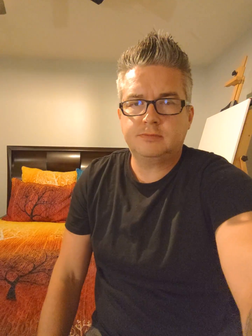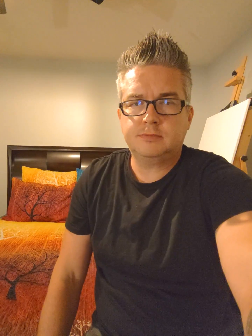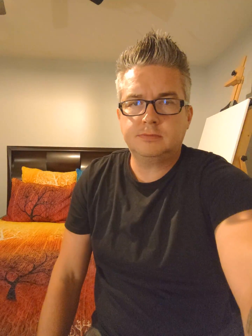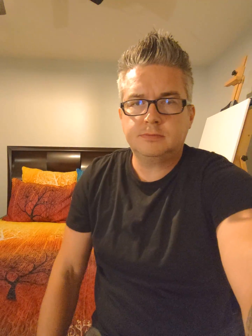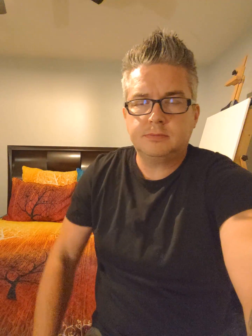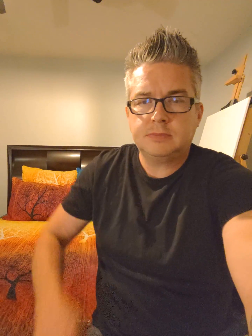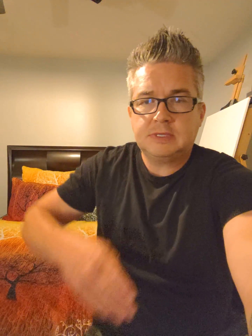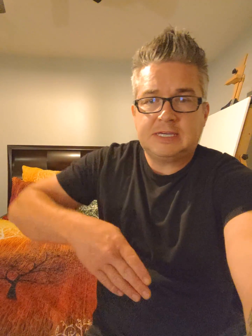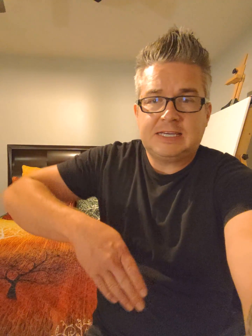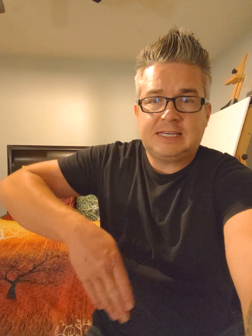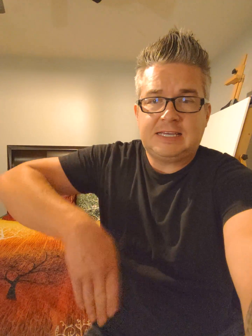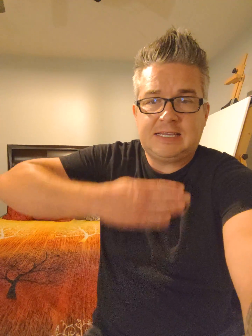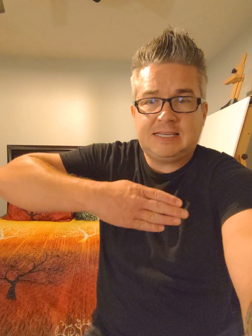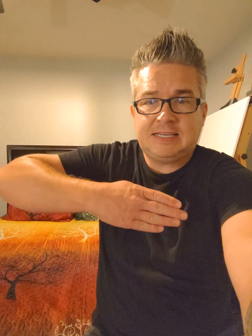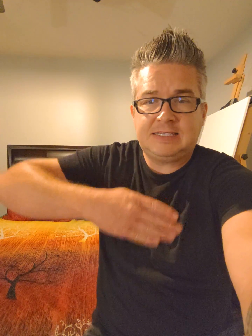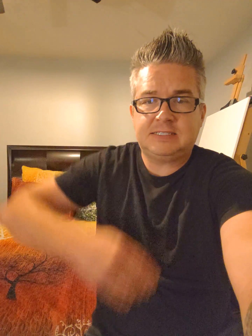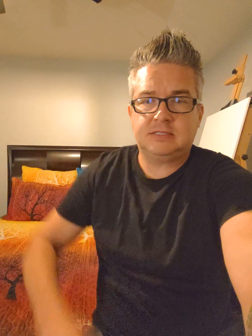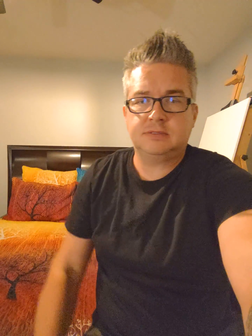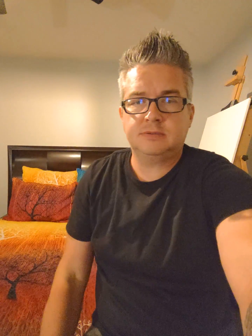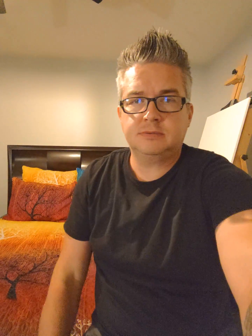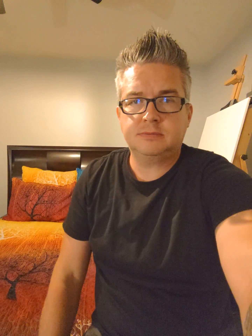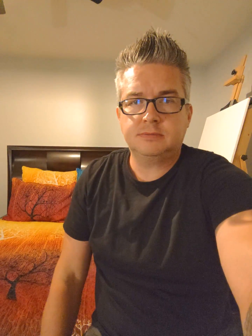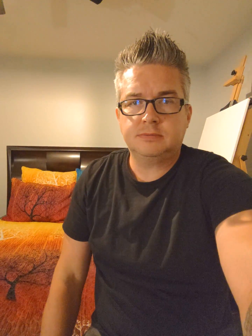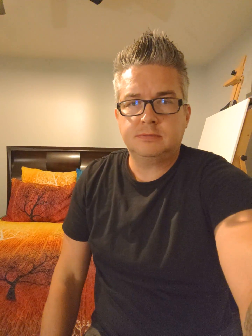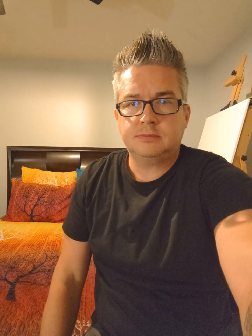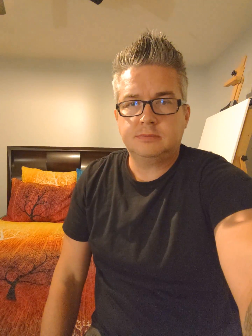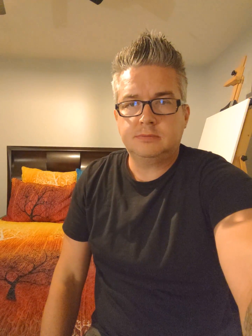kick